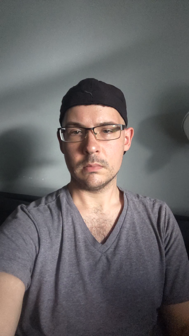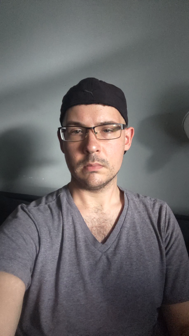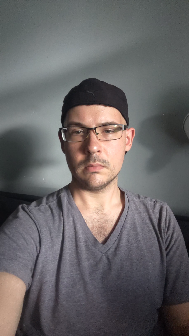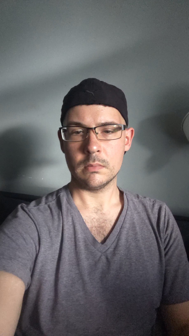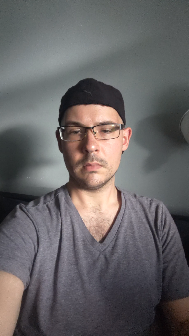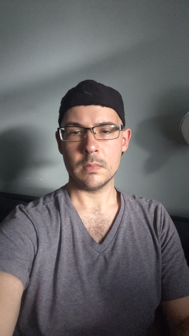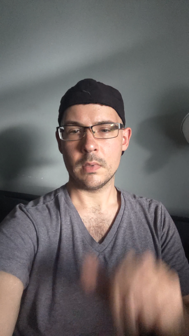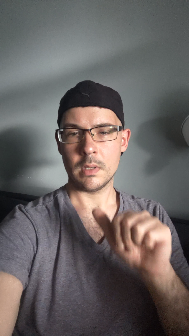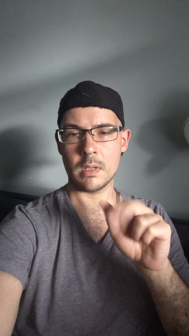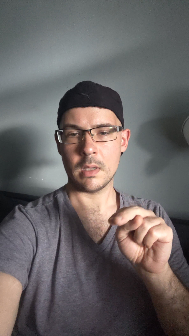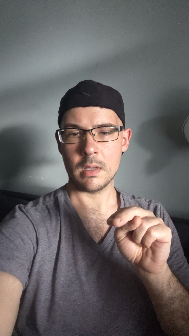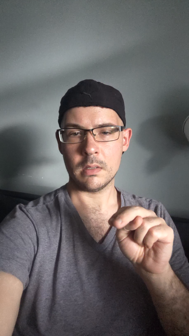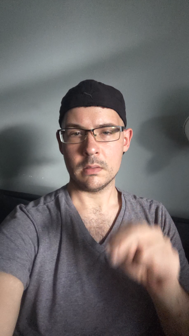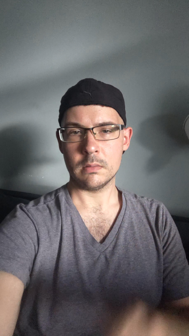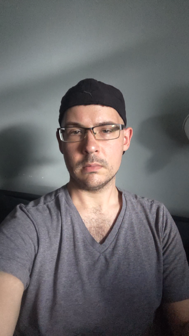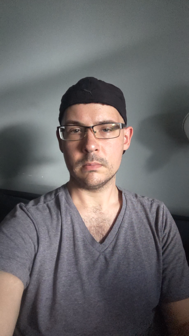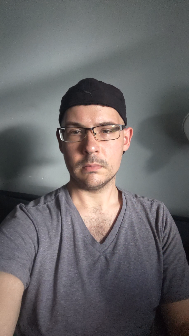an